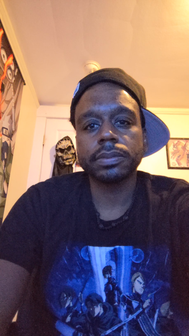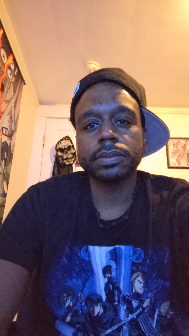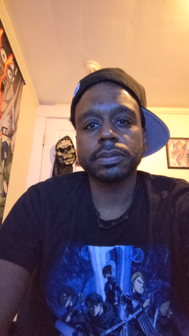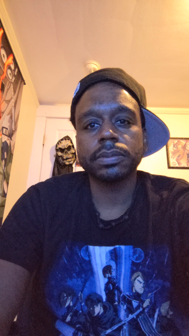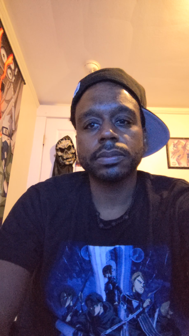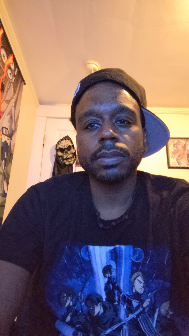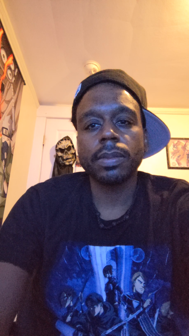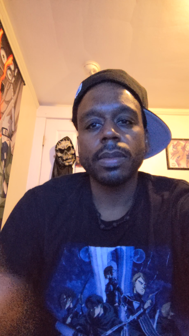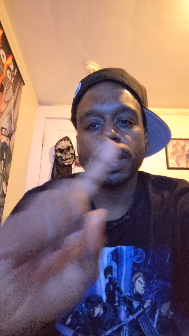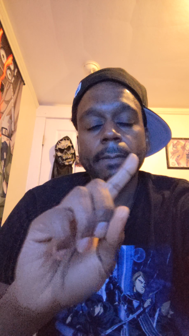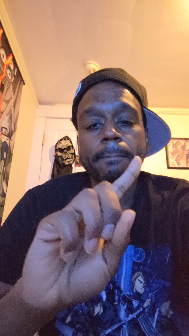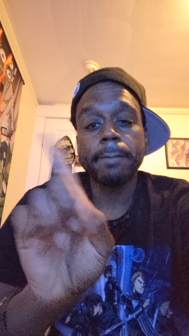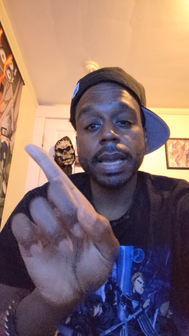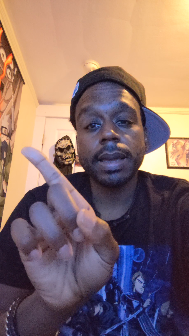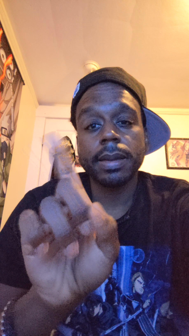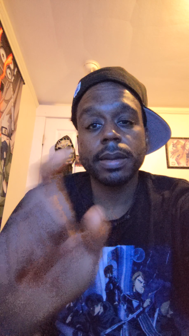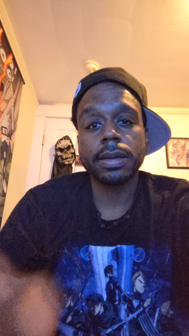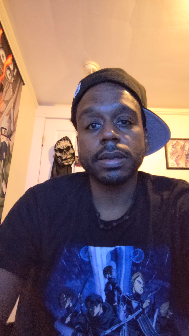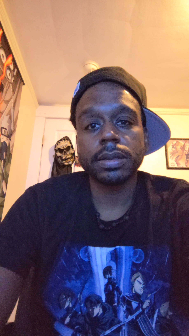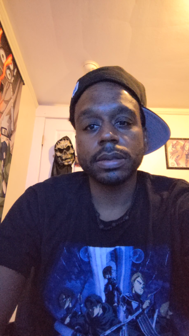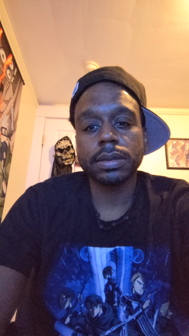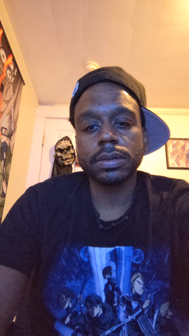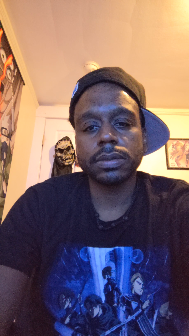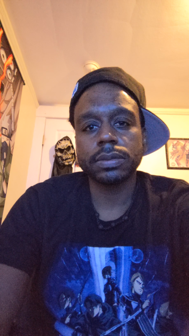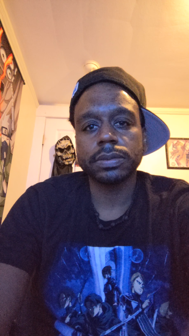but